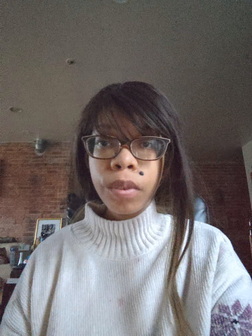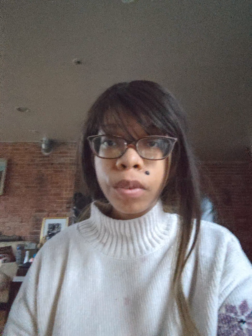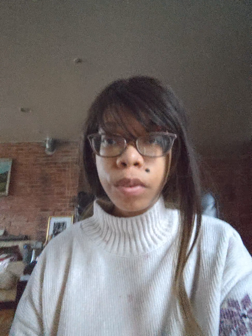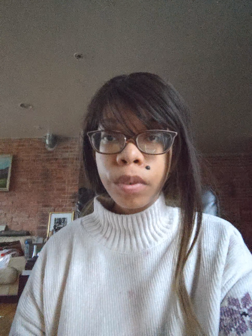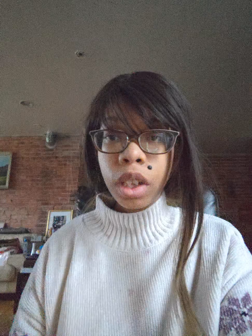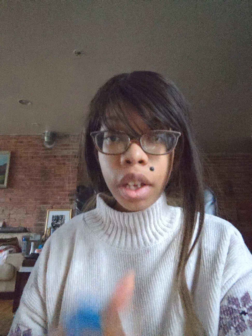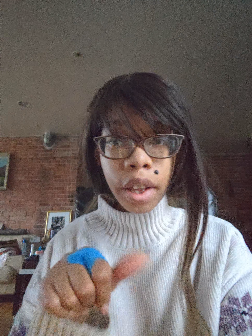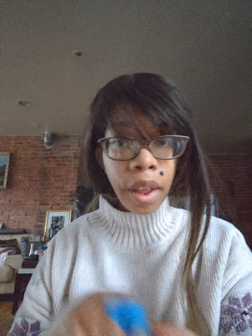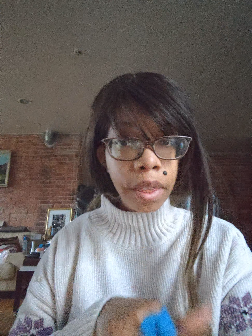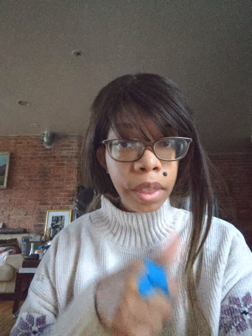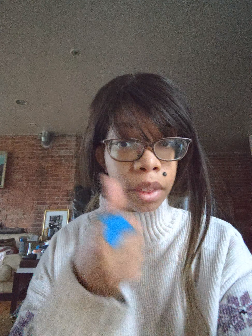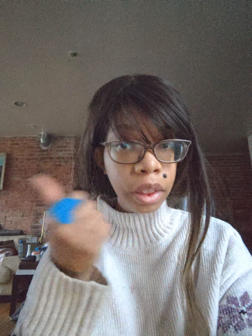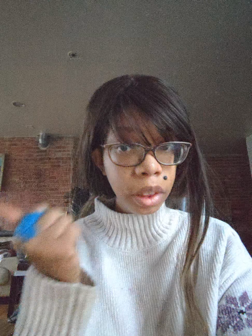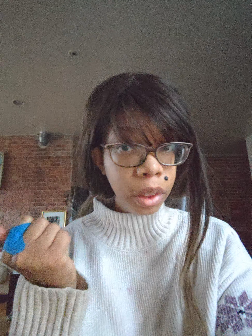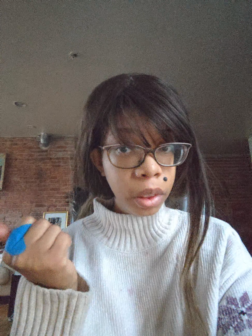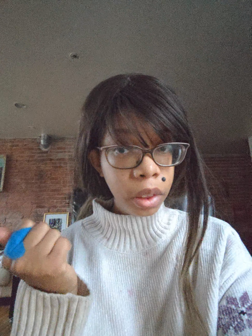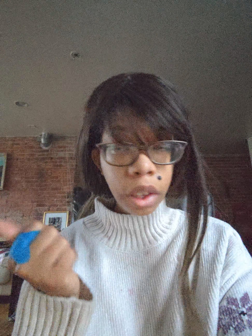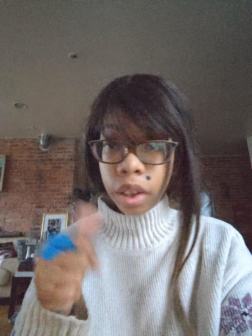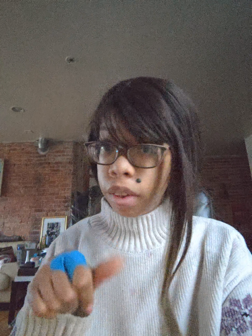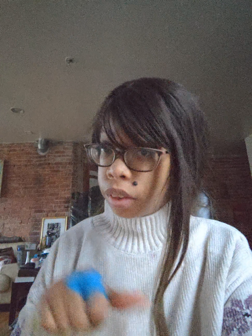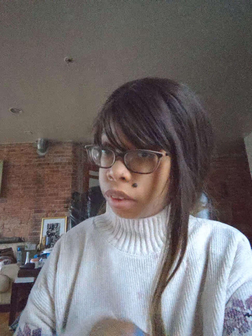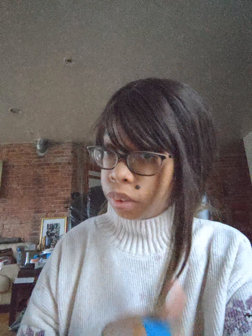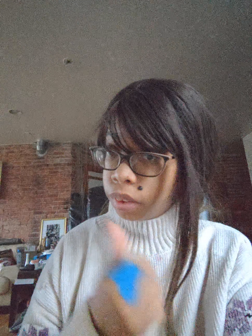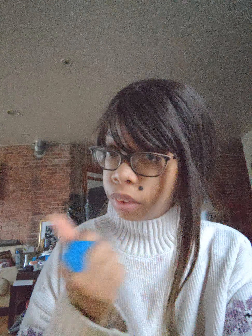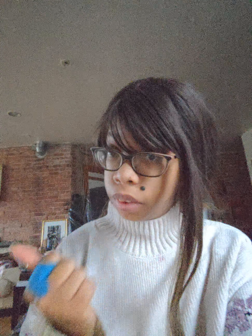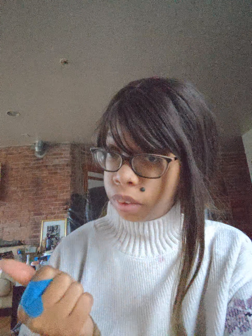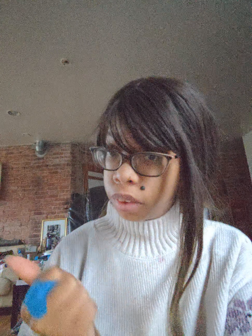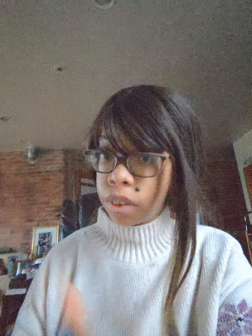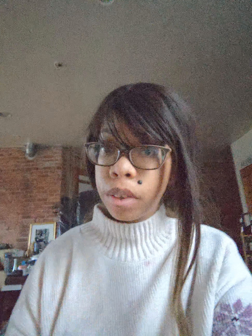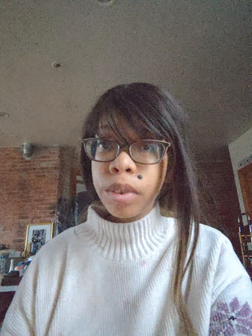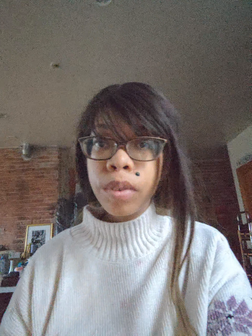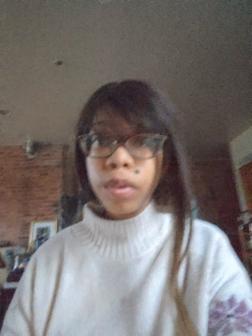another